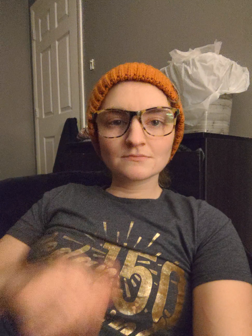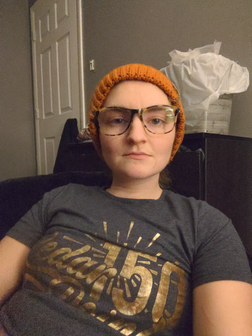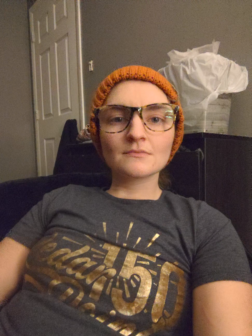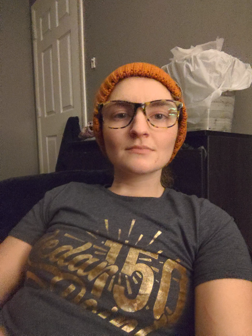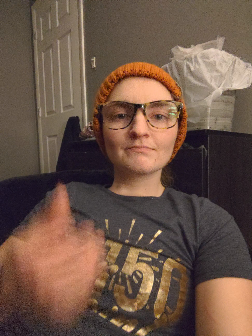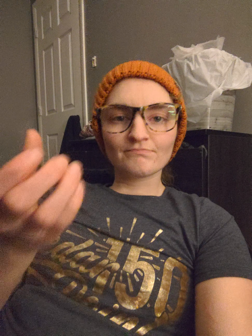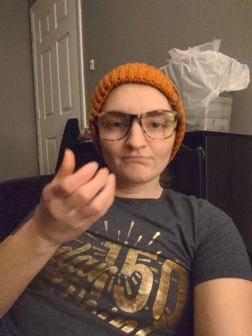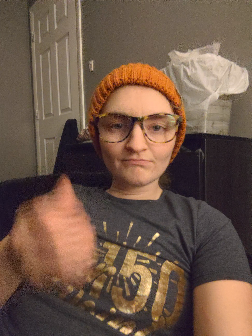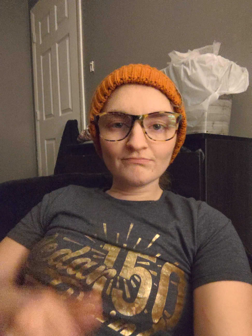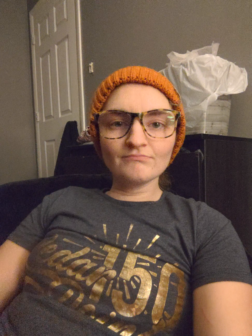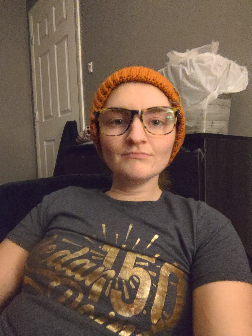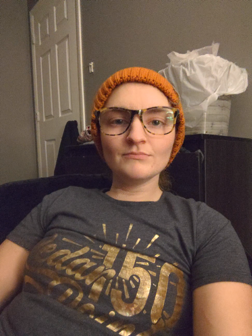drawer